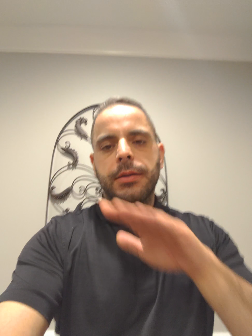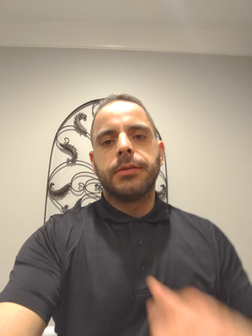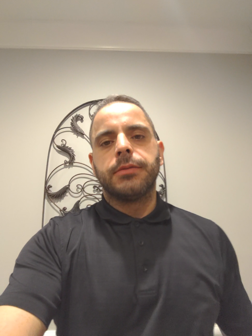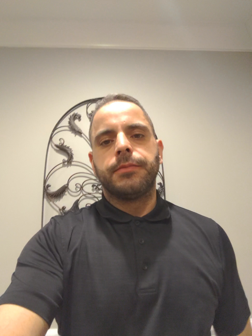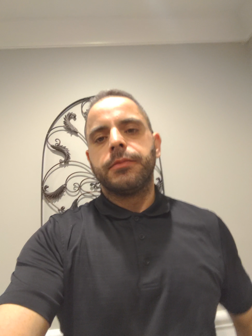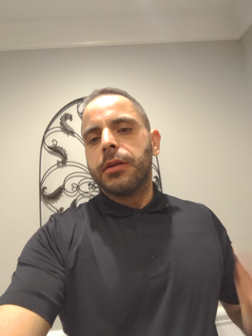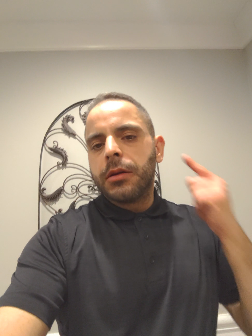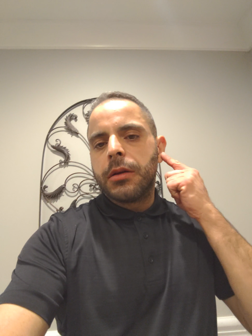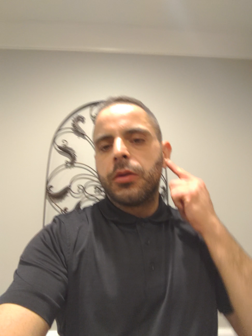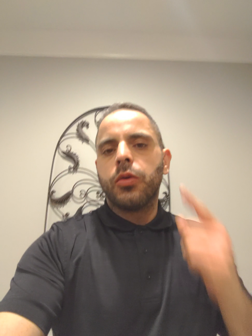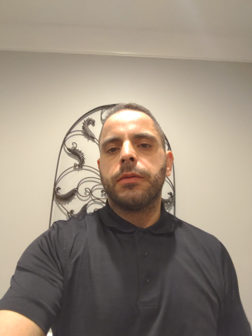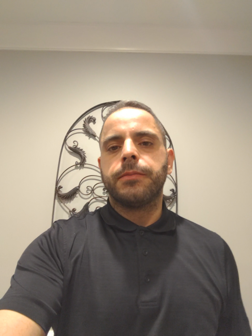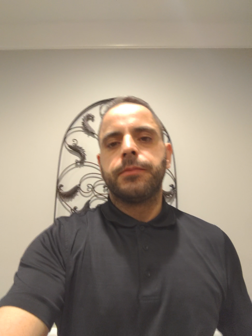ear